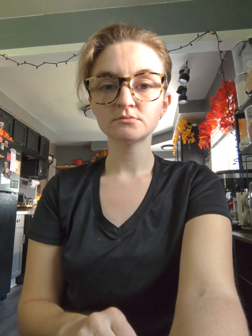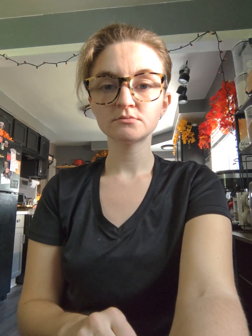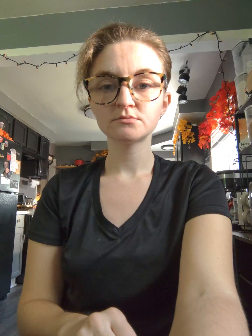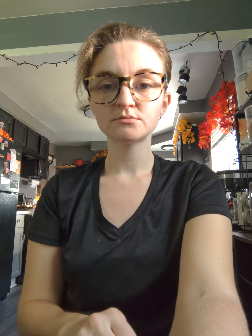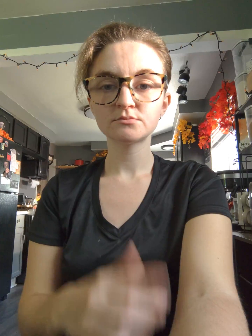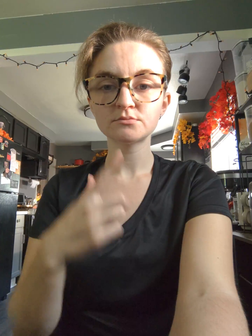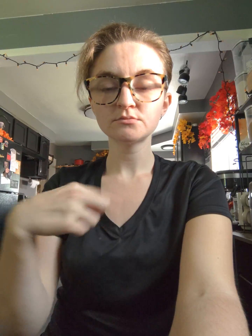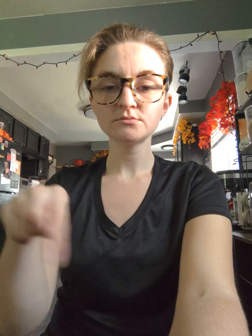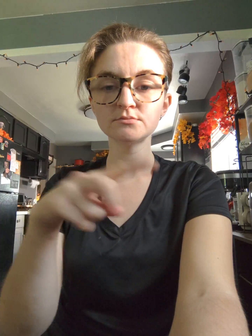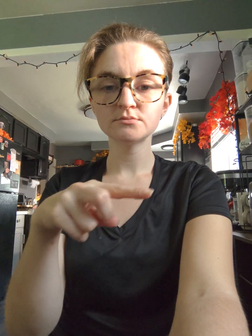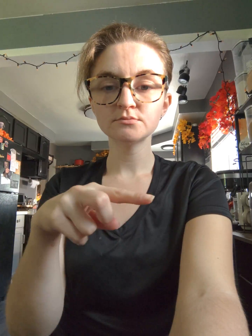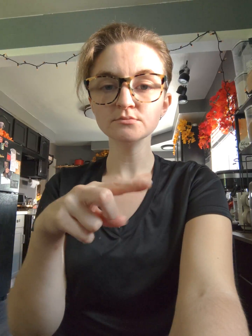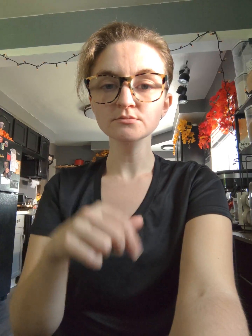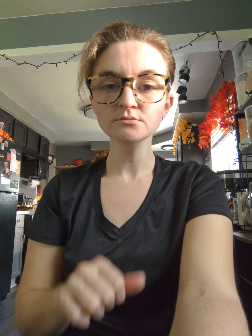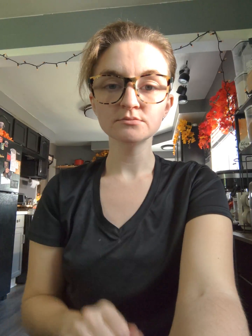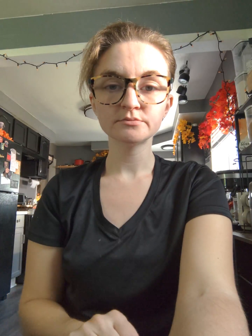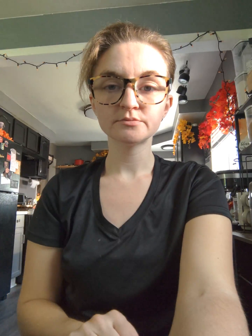around